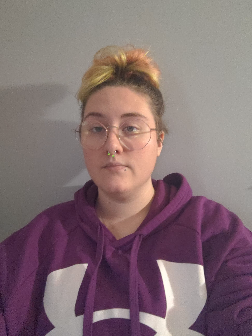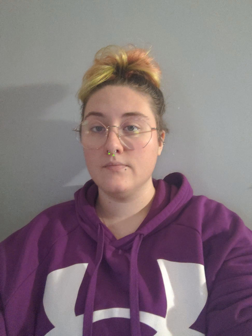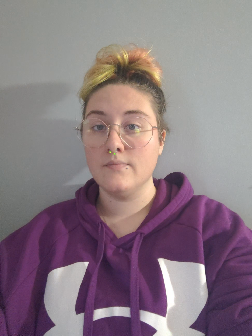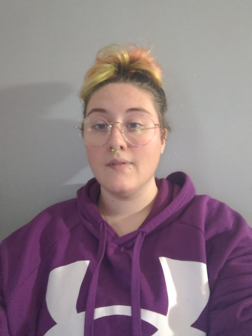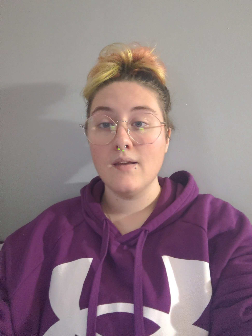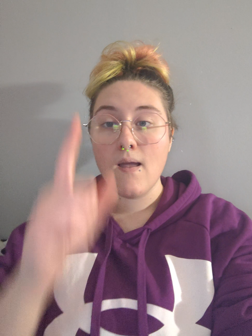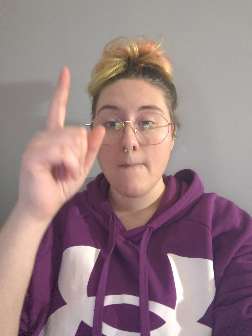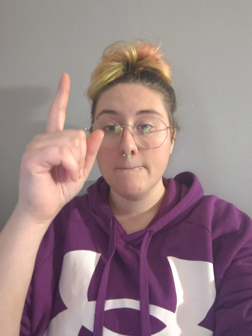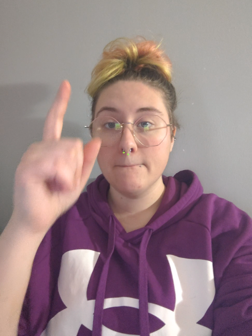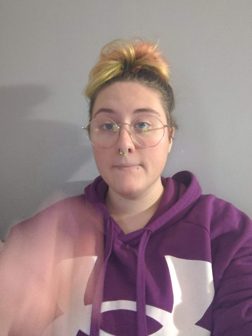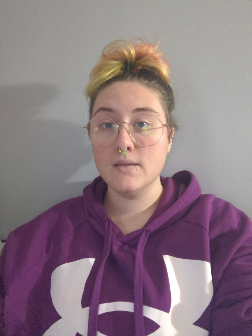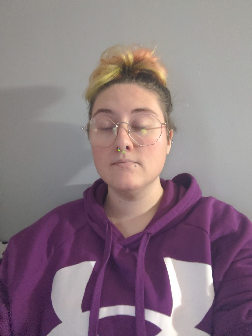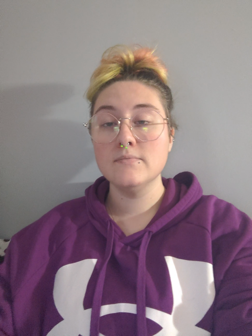up